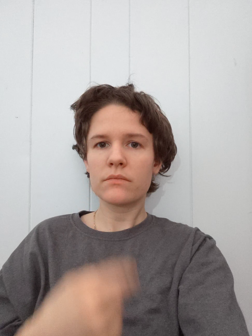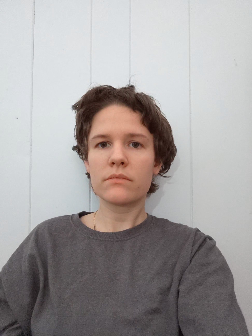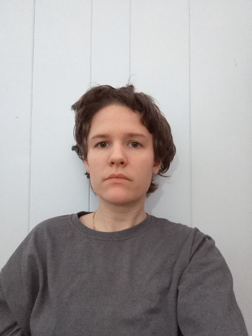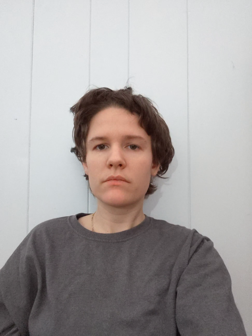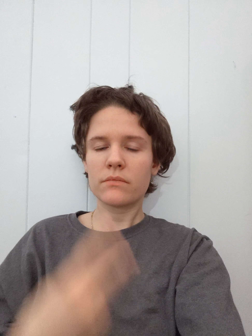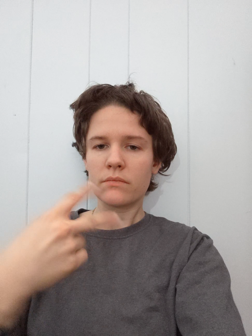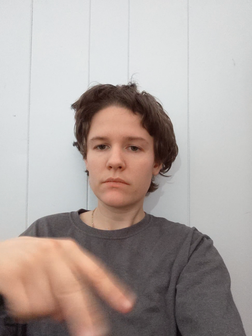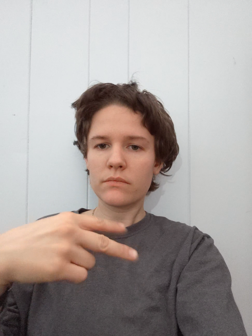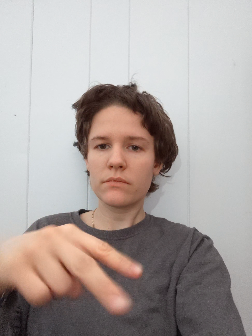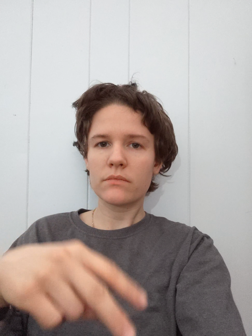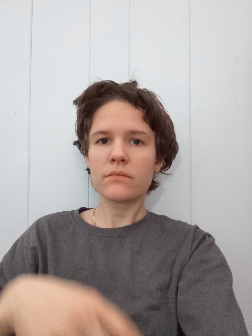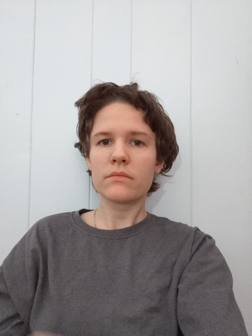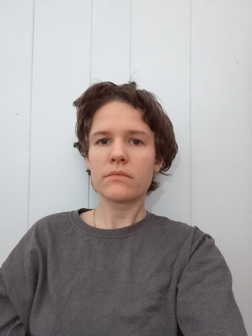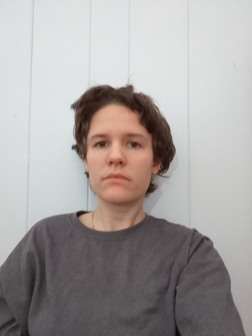dance